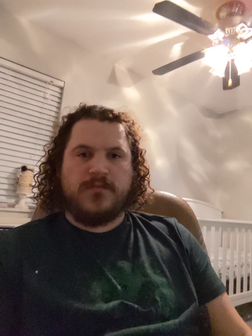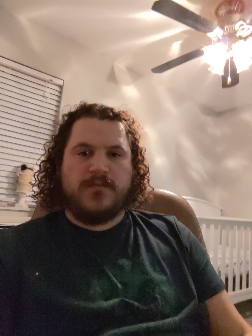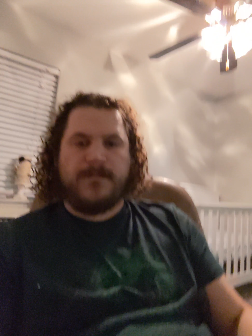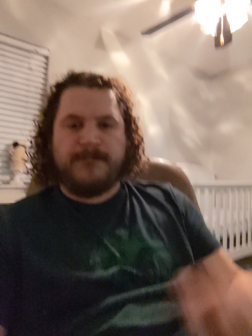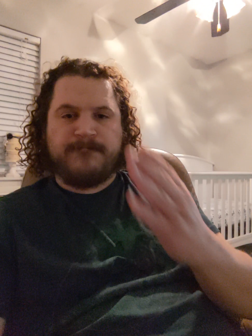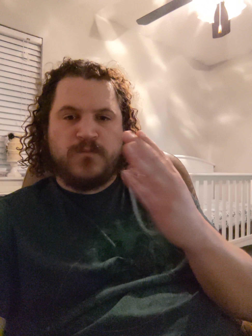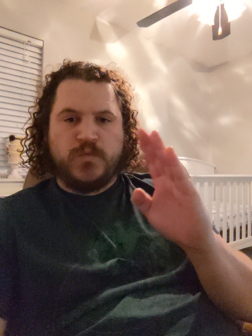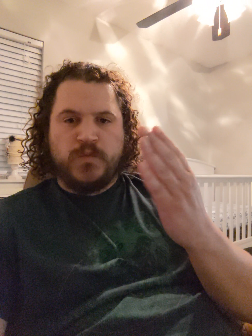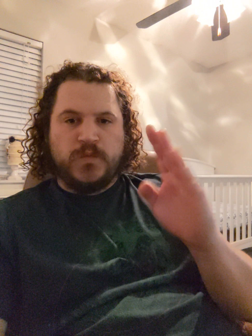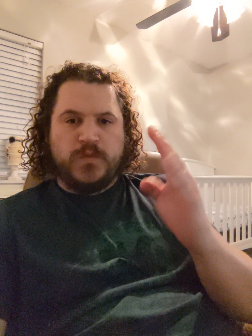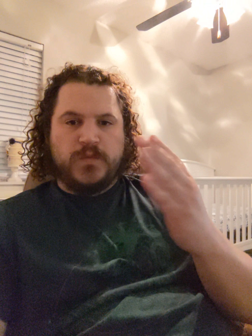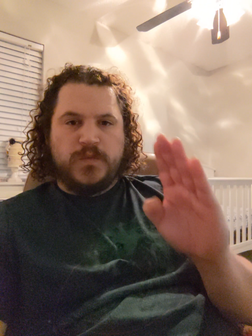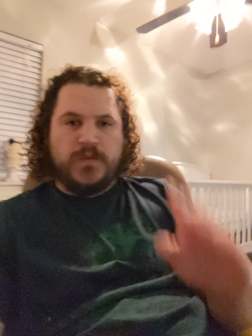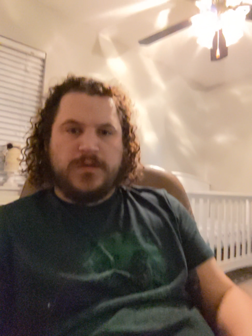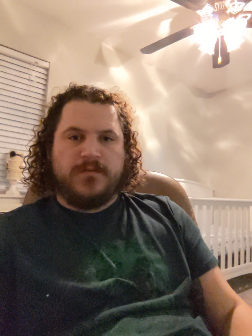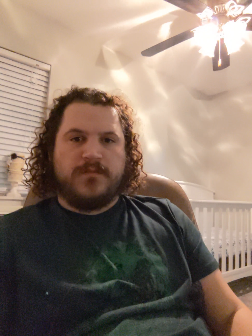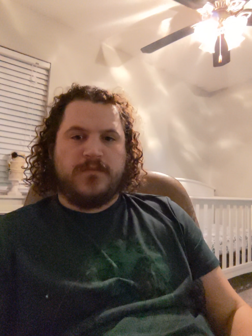blue